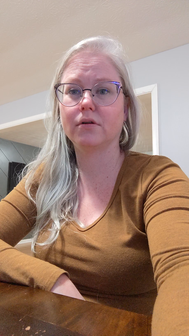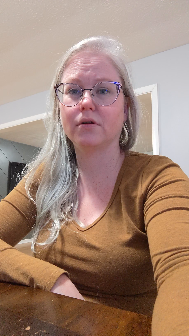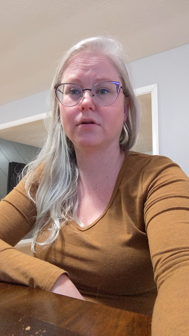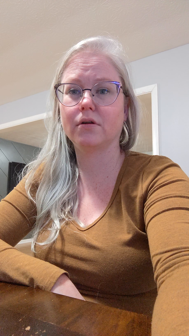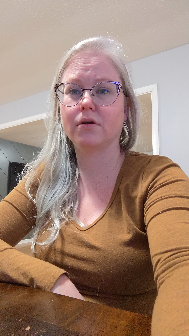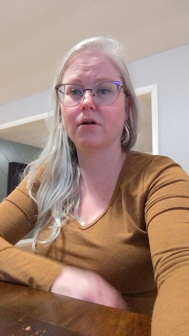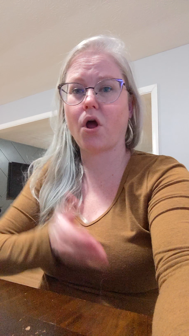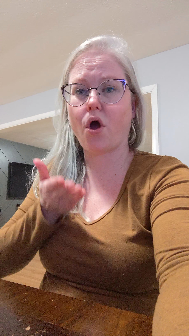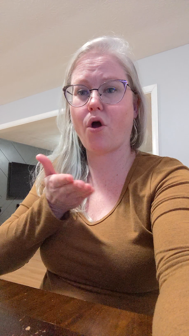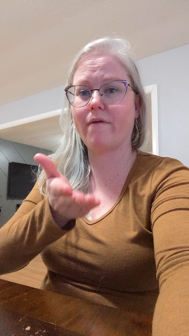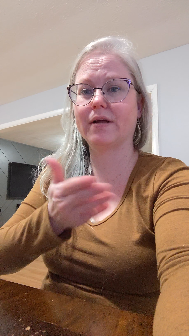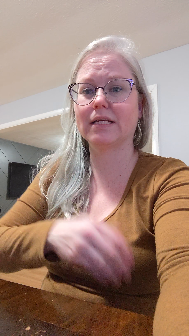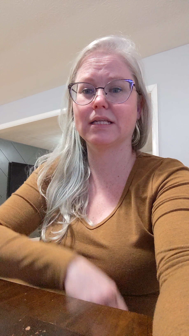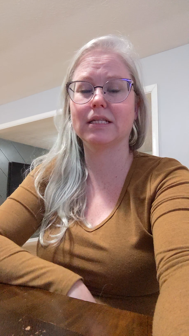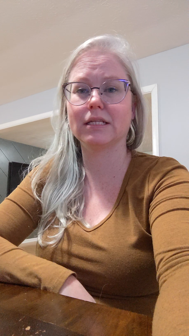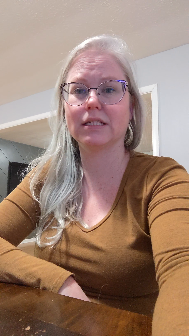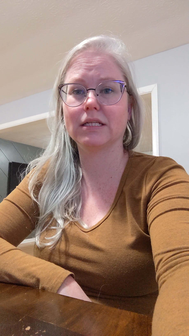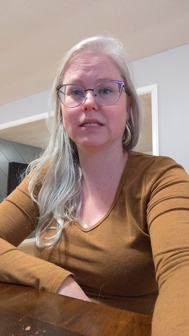oven